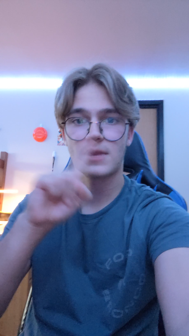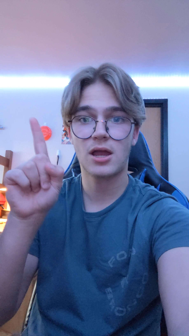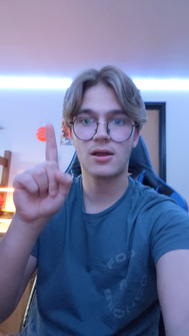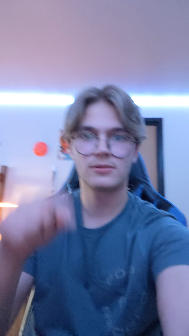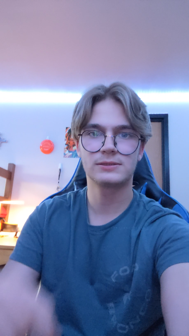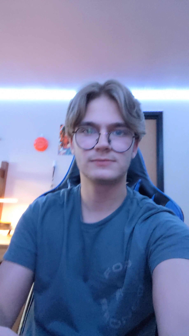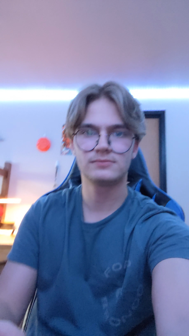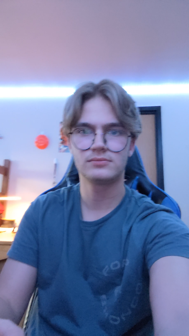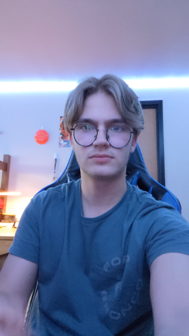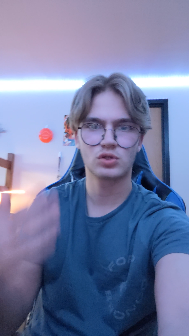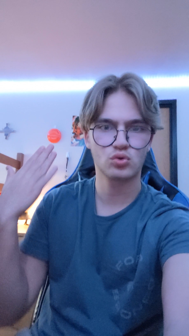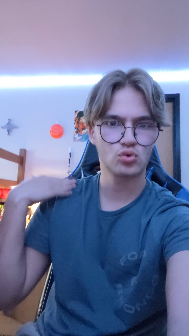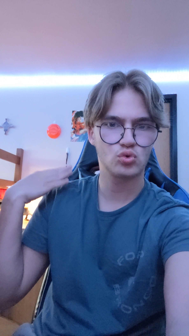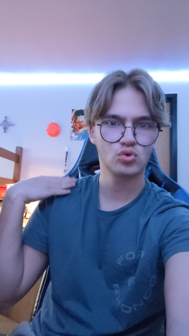shoulder